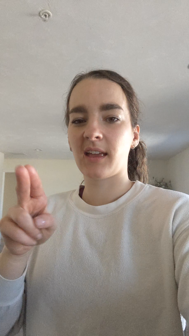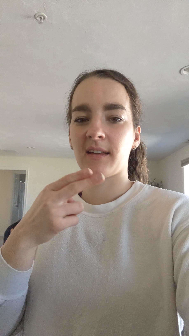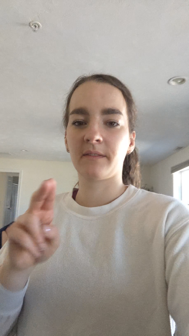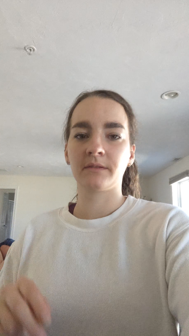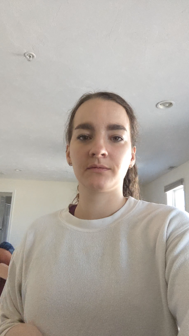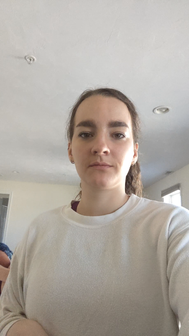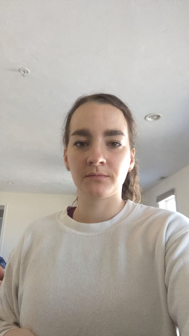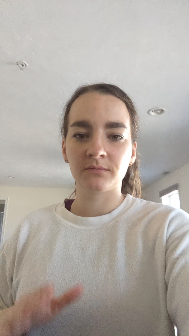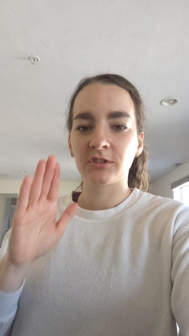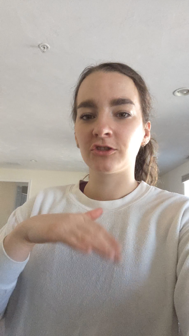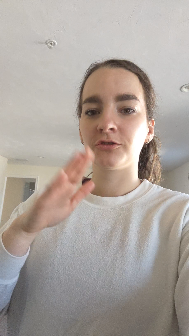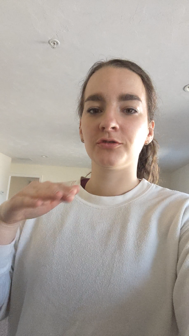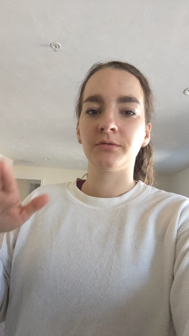children